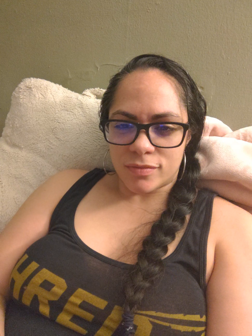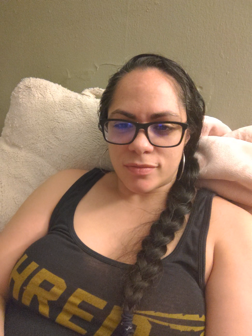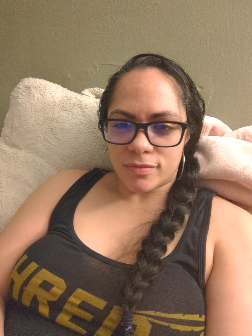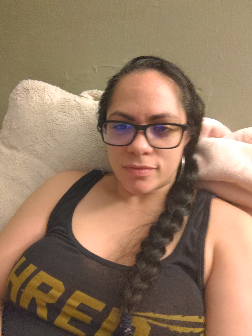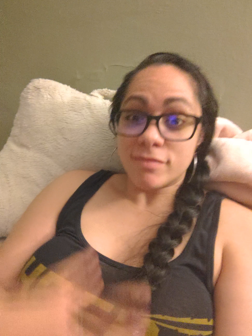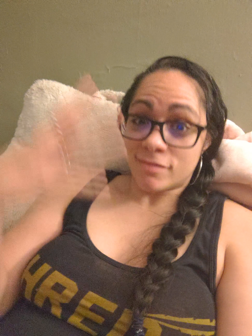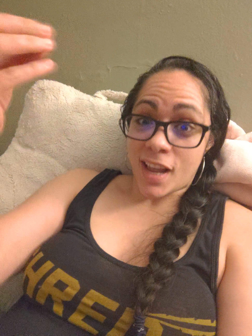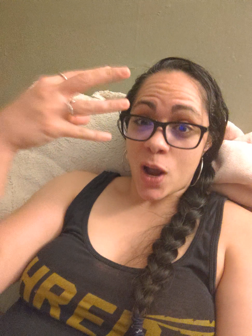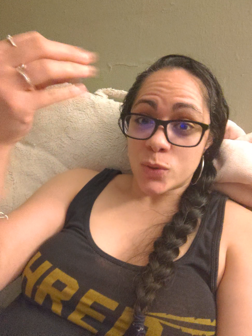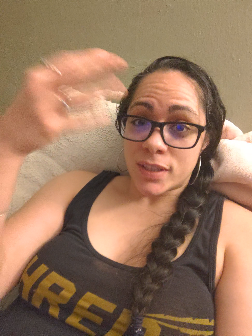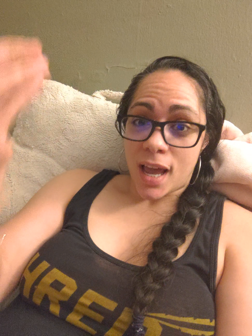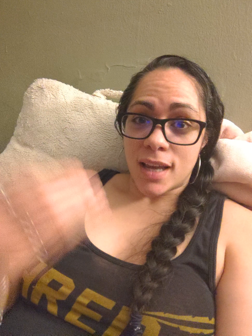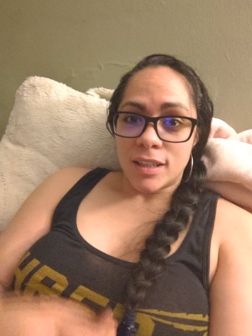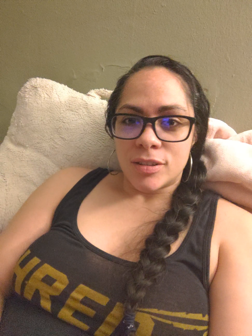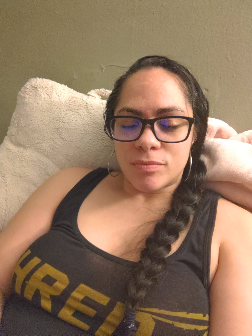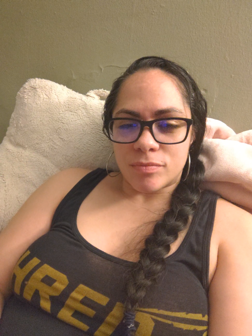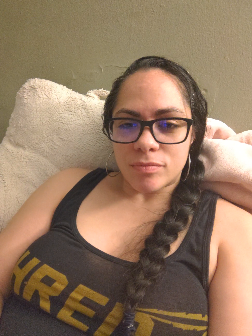outside